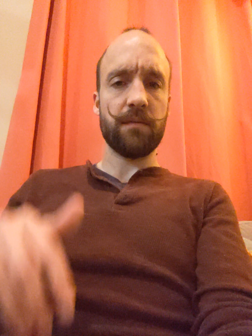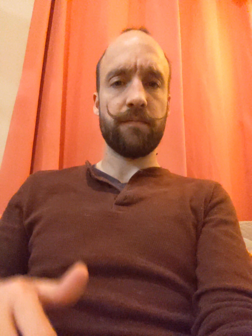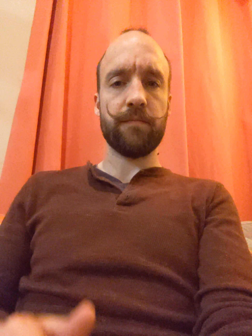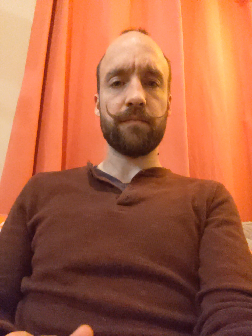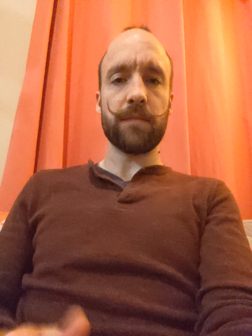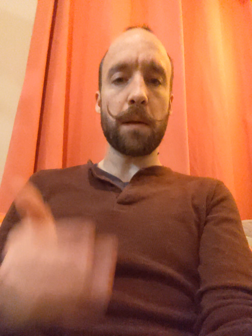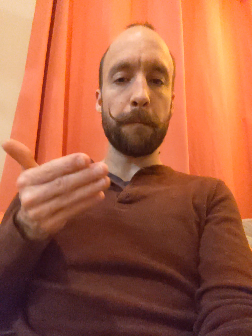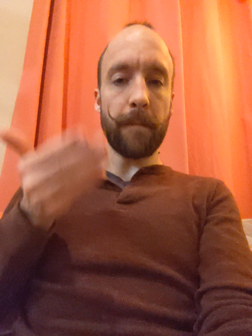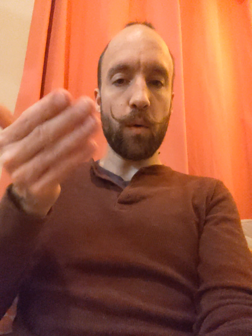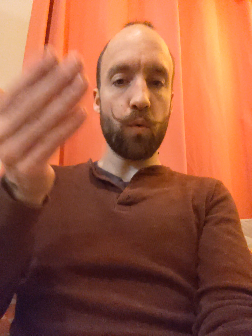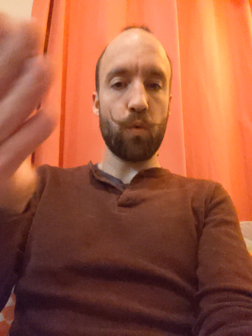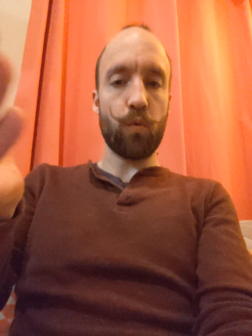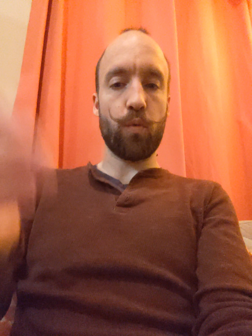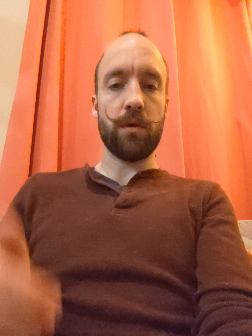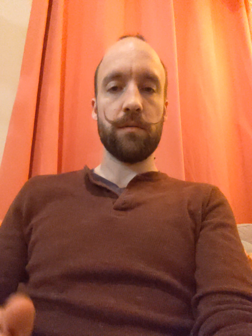boat